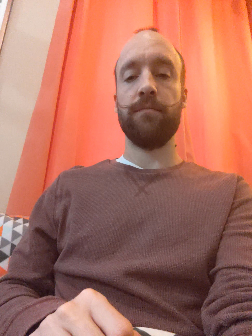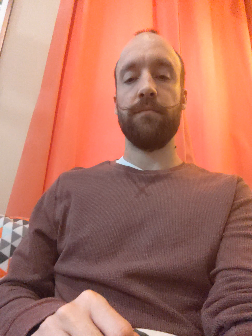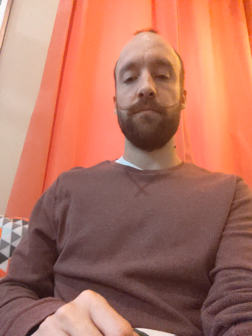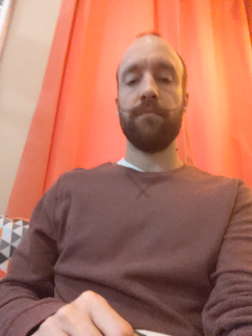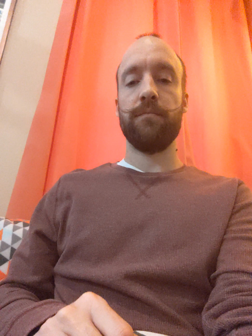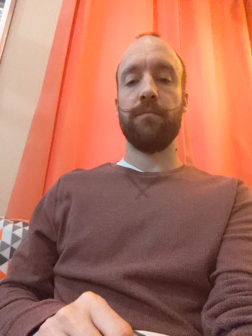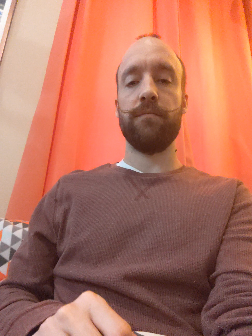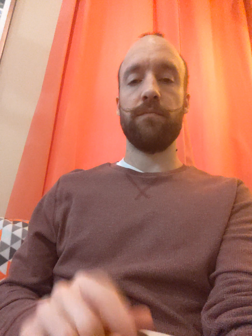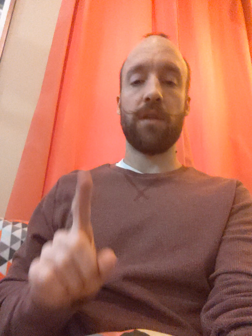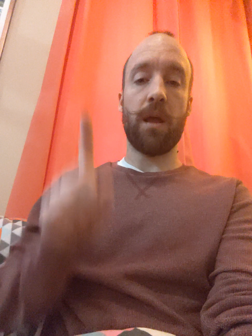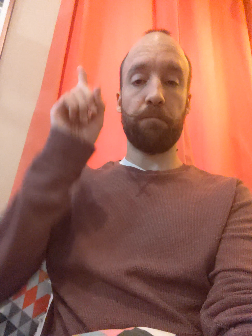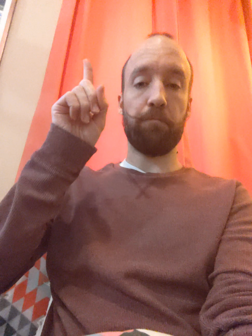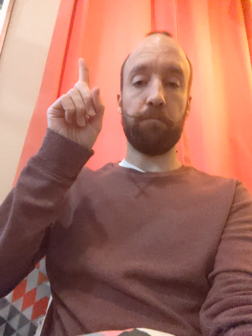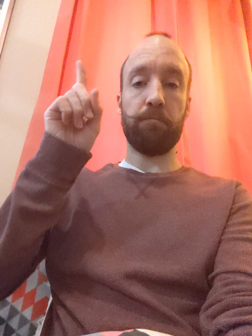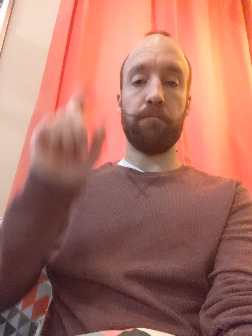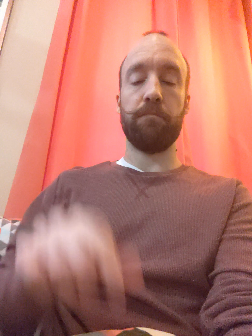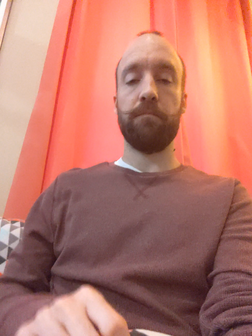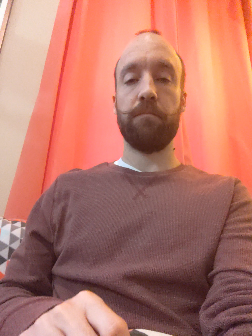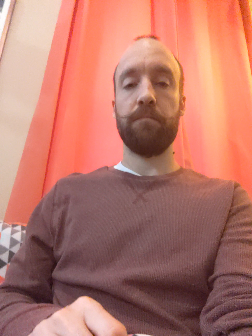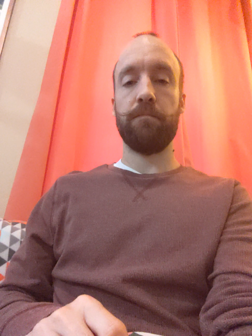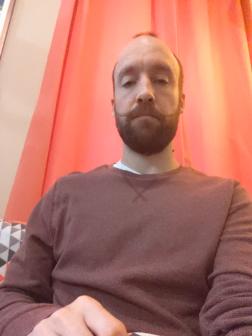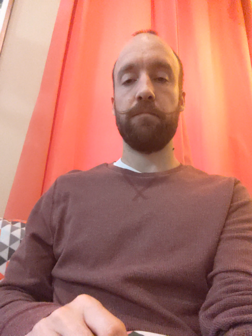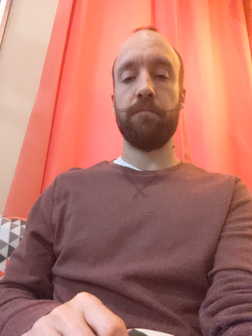up